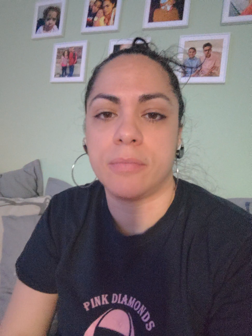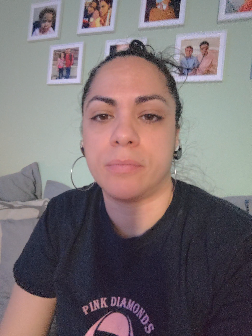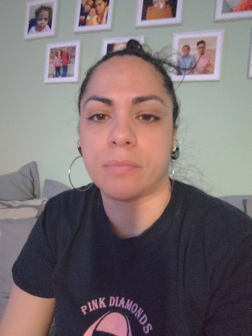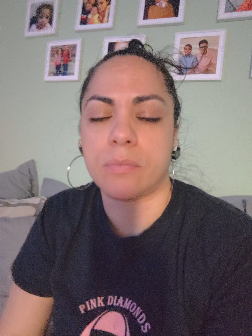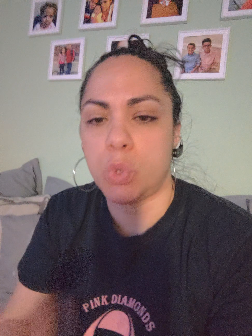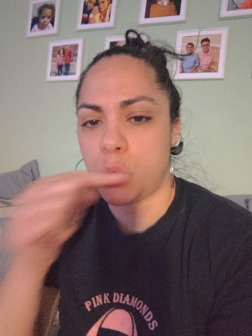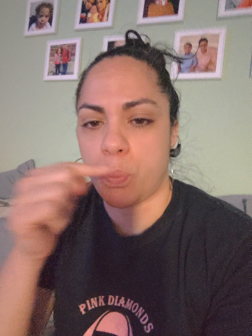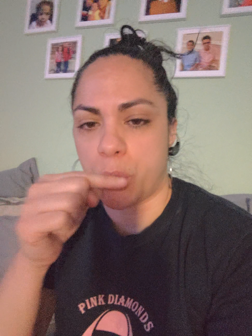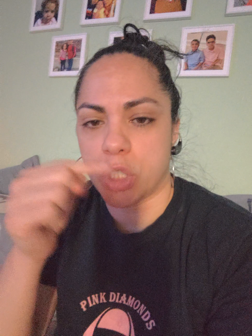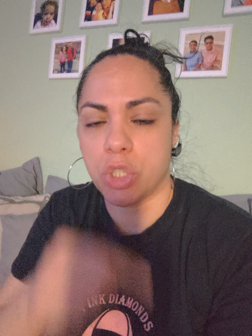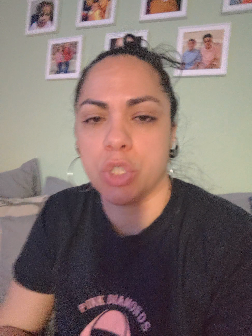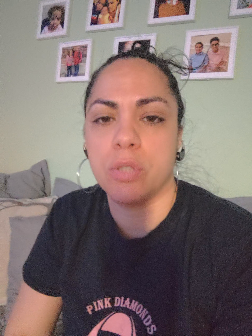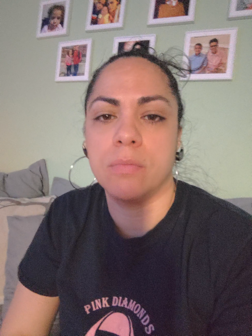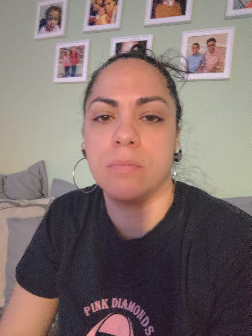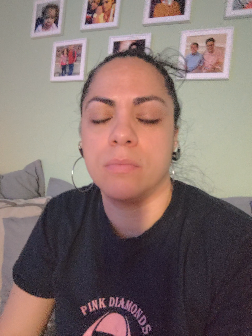toothbrush